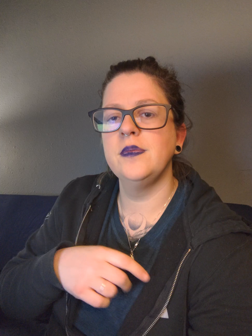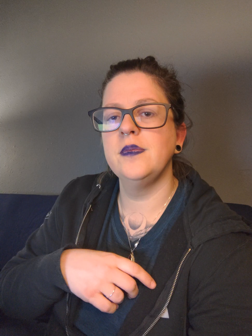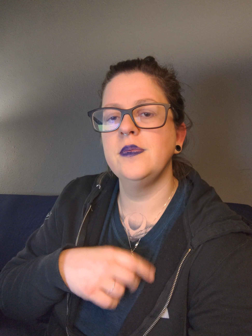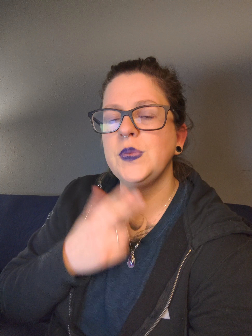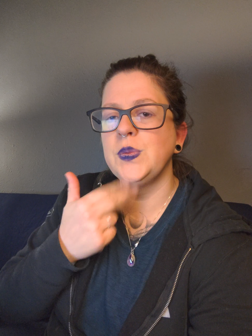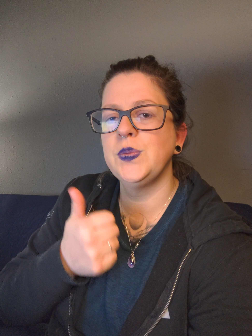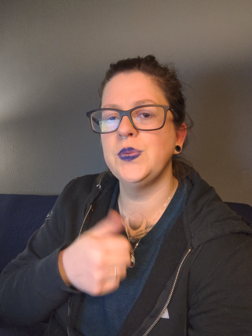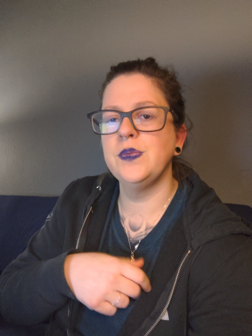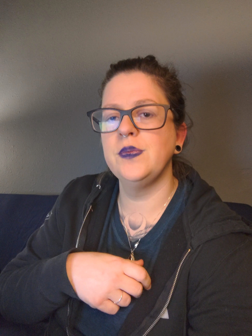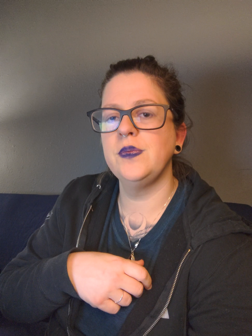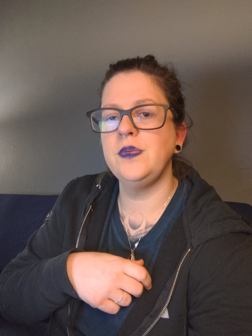cute